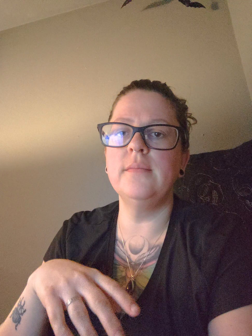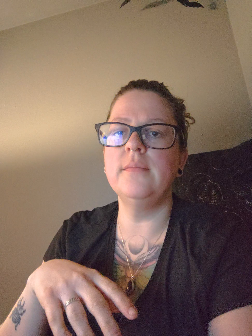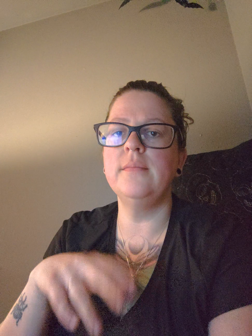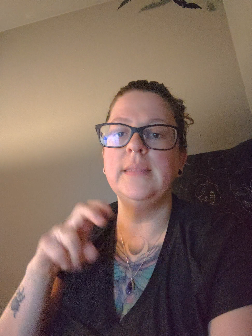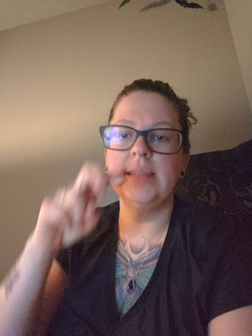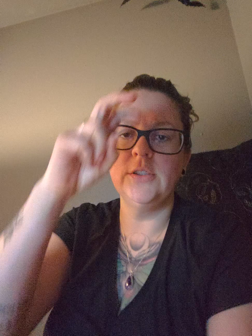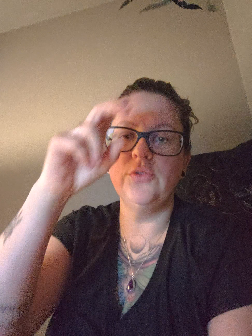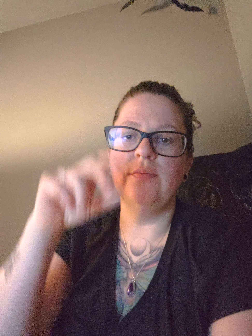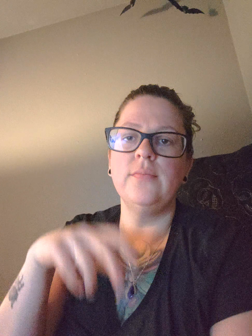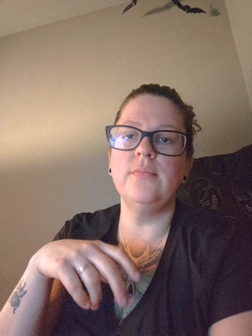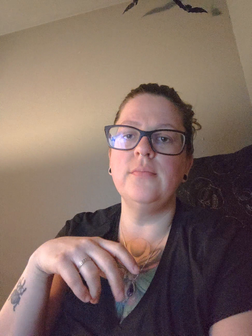stairs